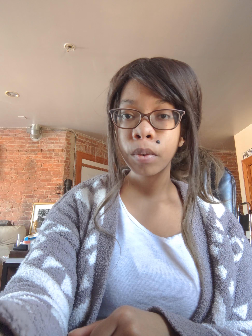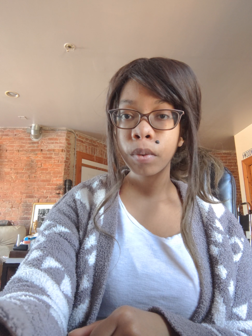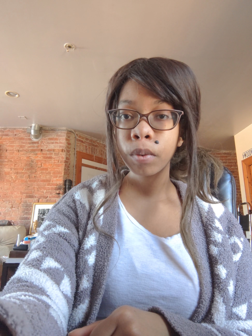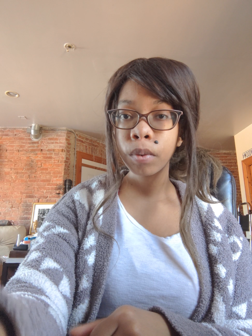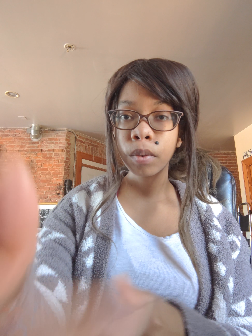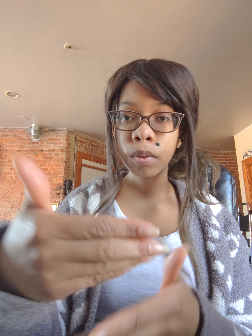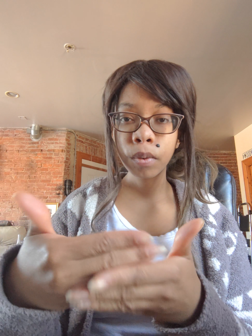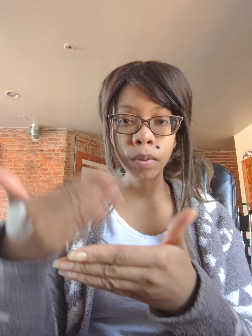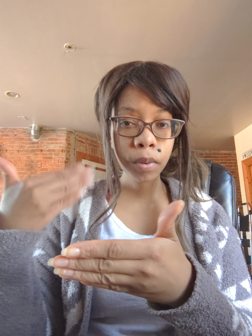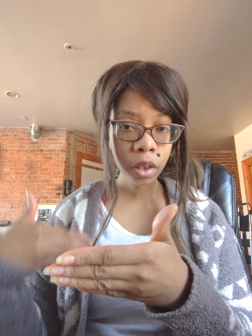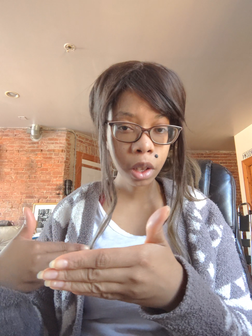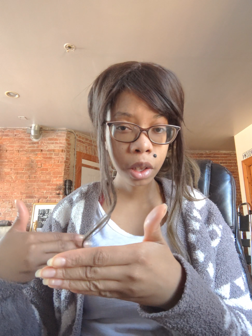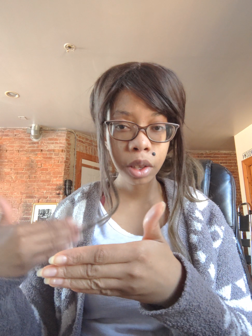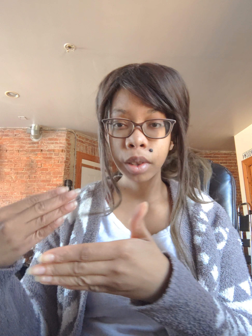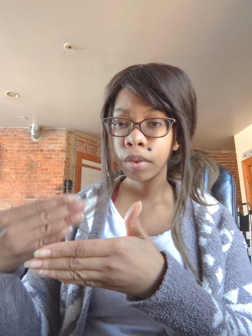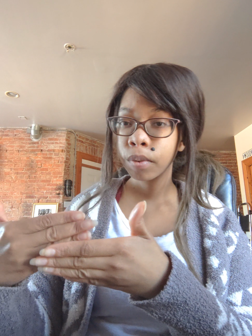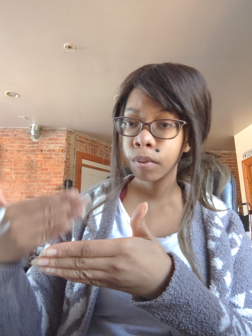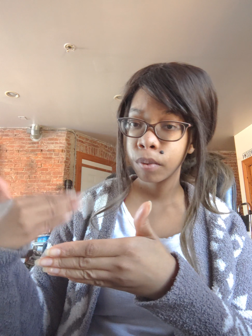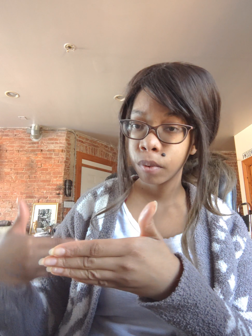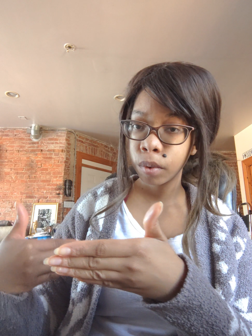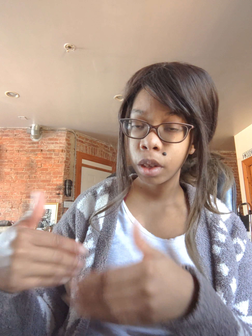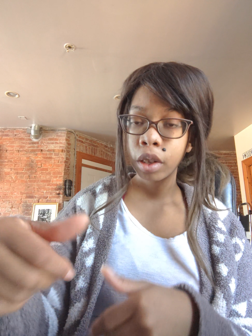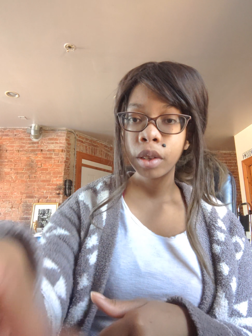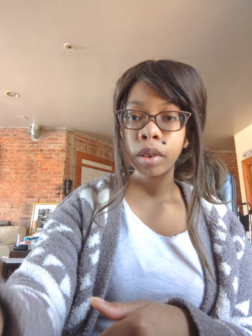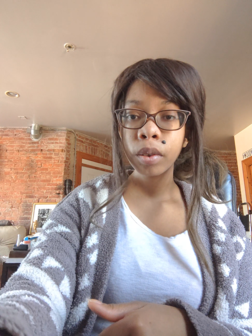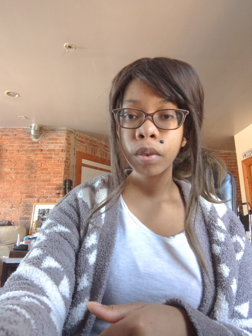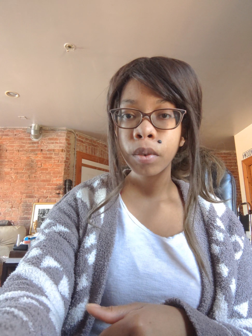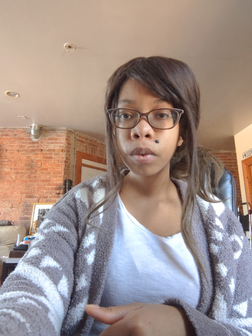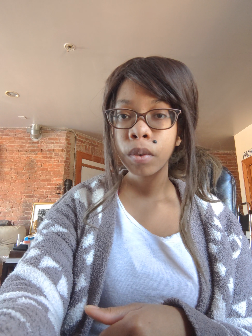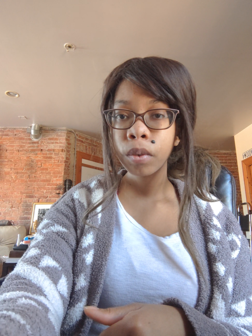before